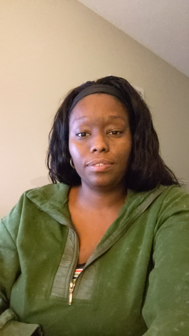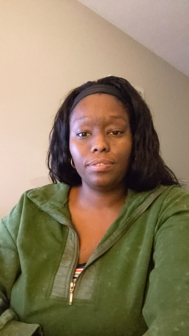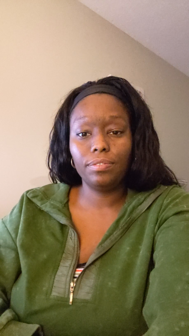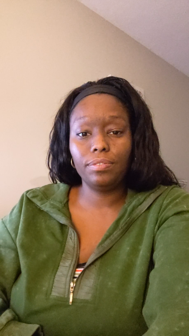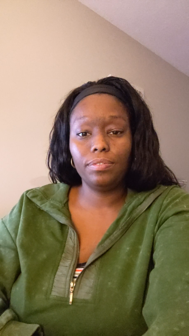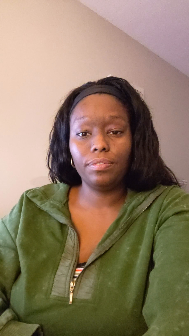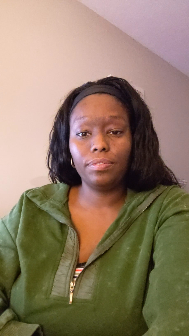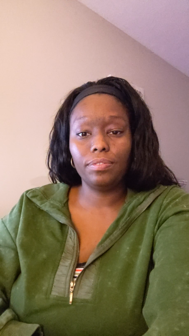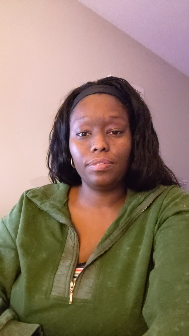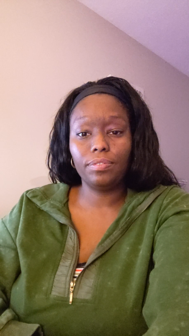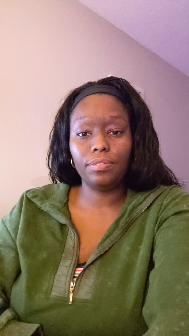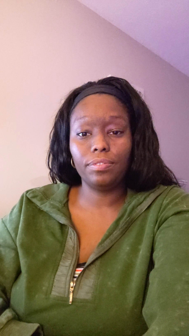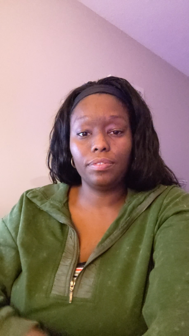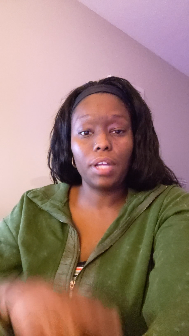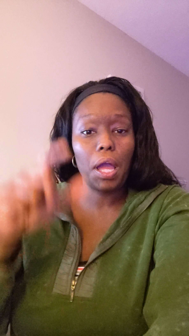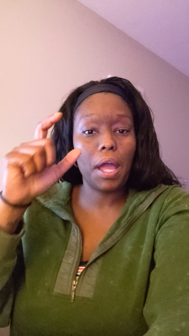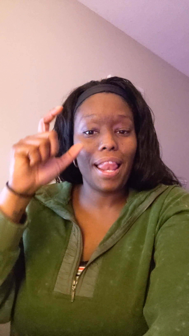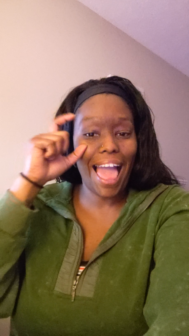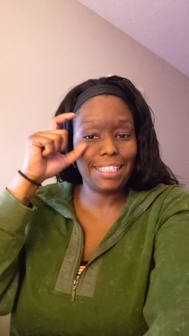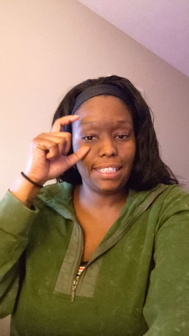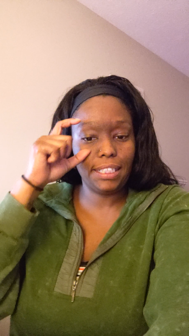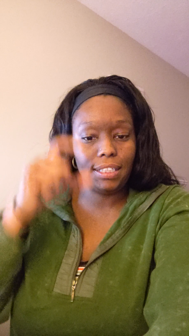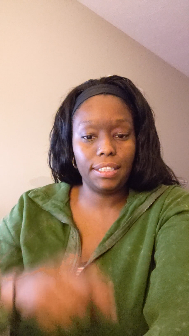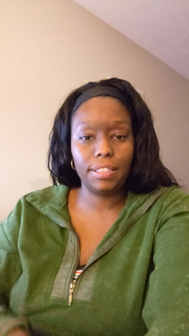glasses